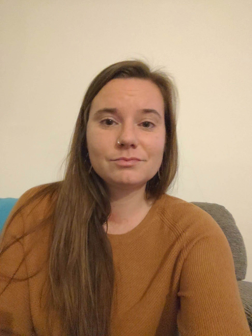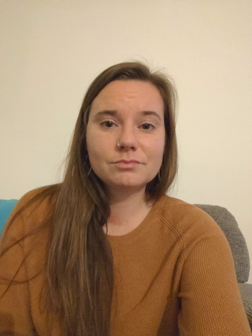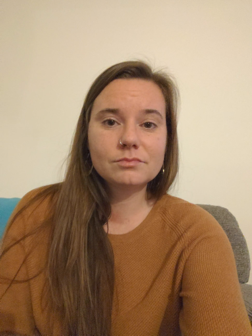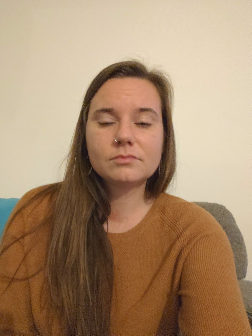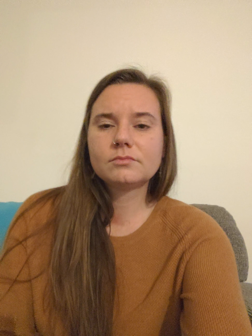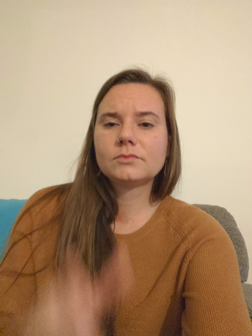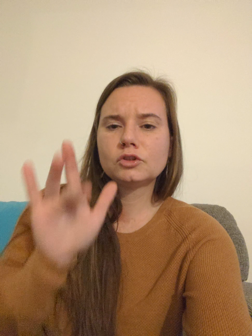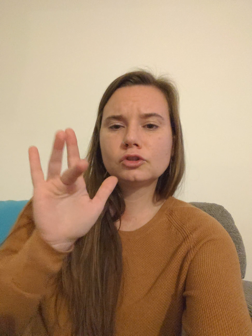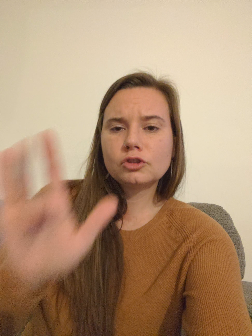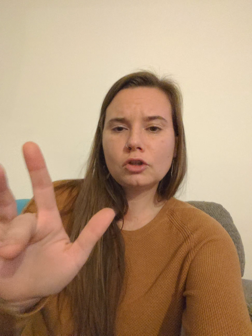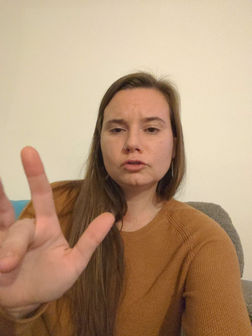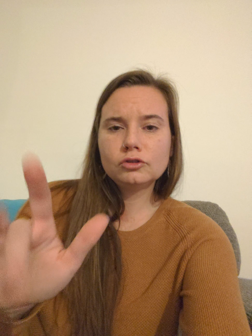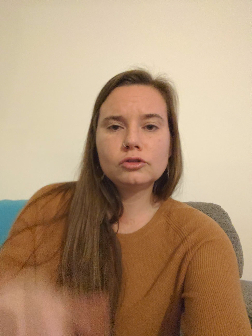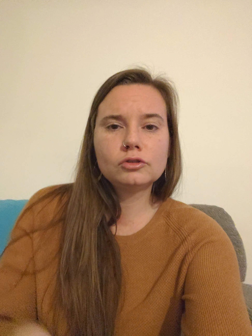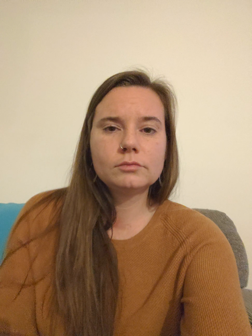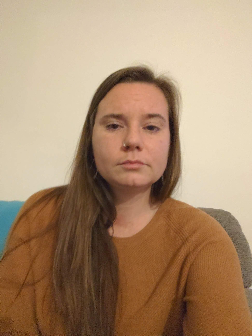touch